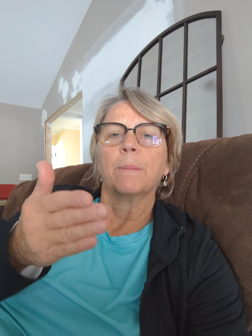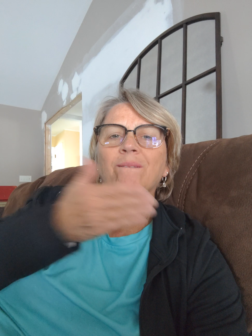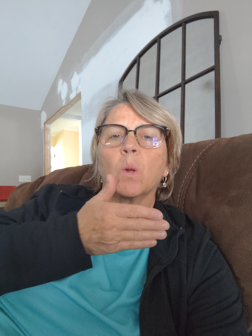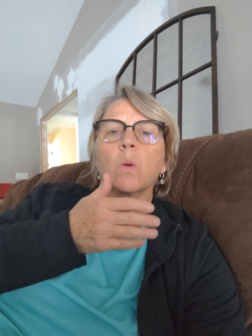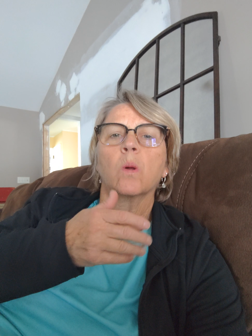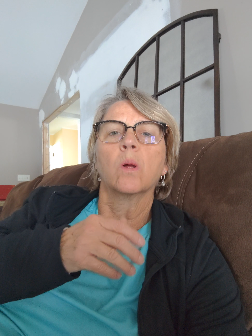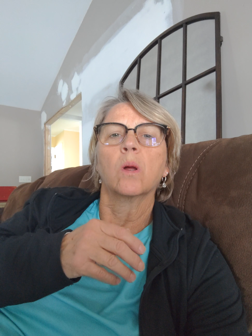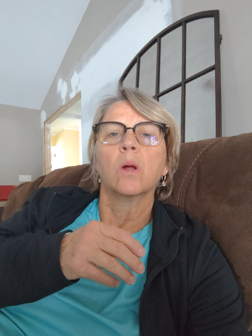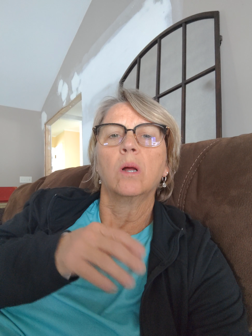before